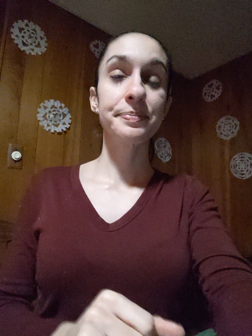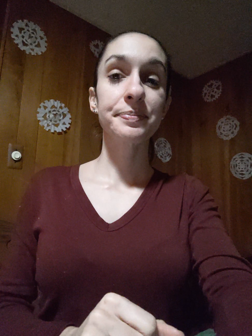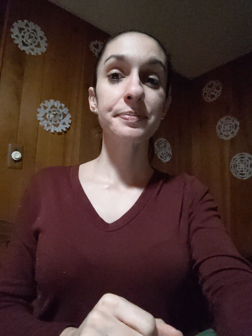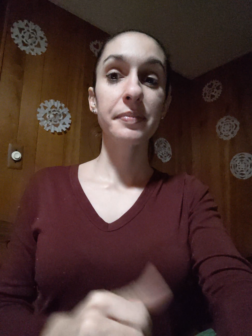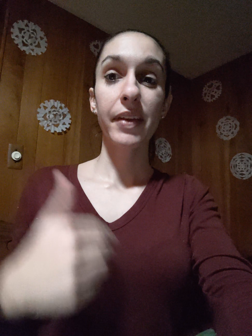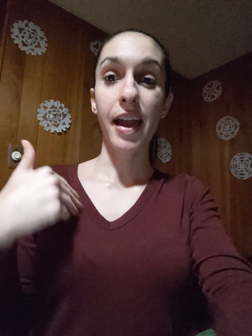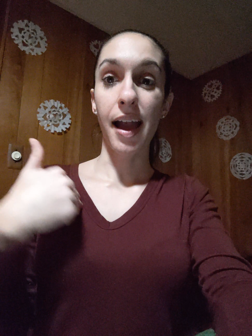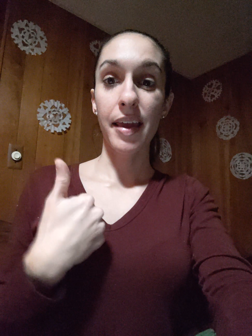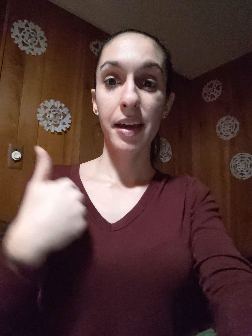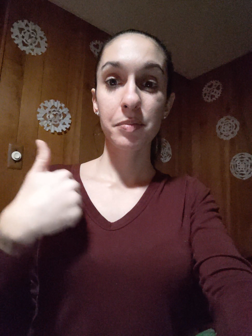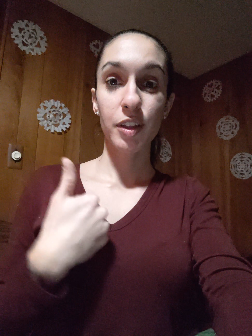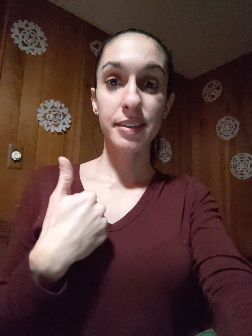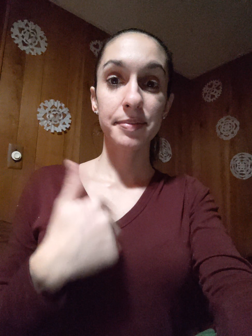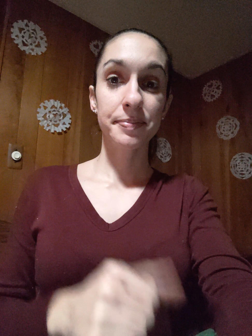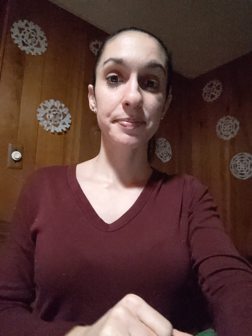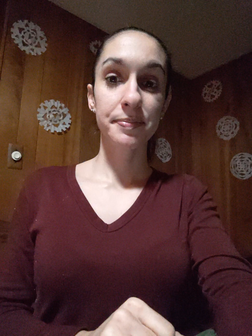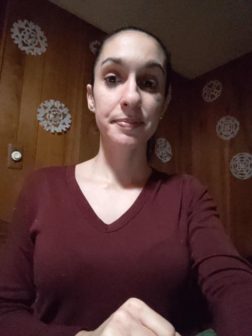animal